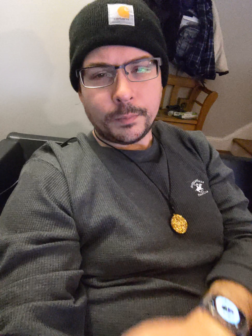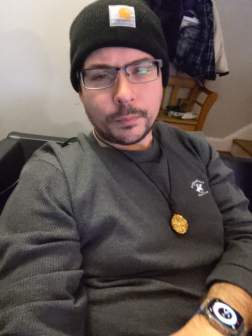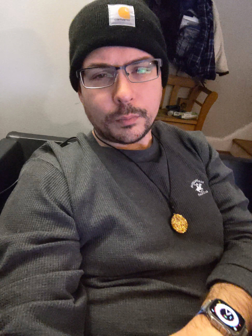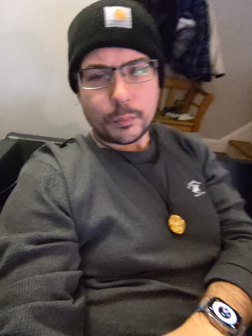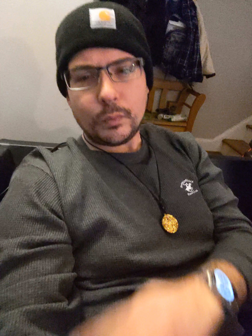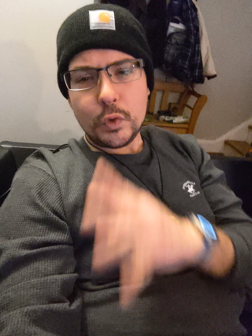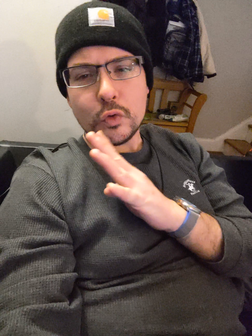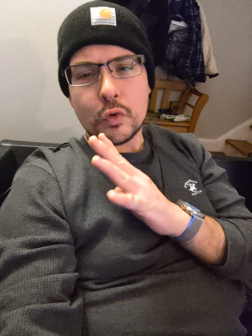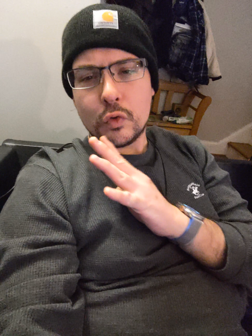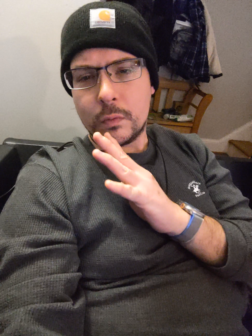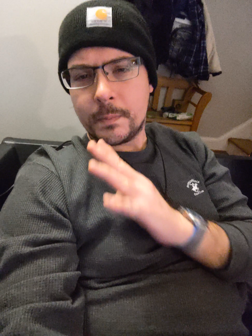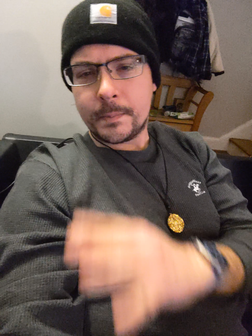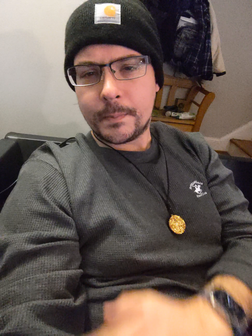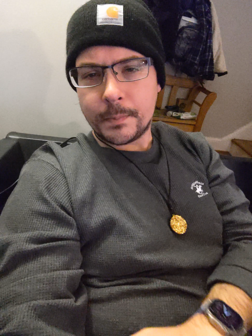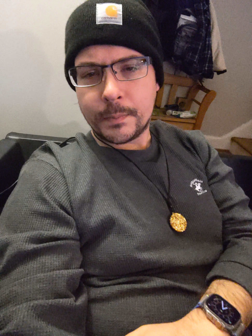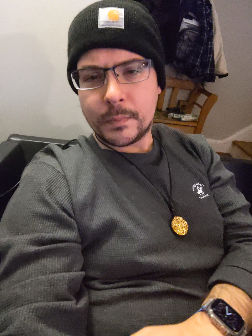talk